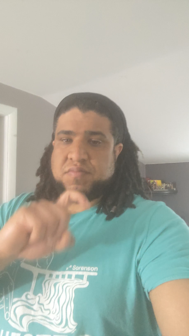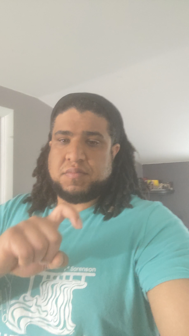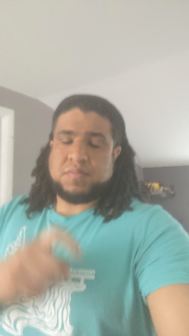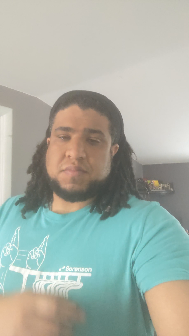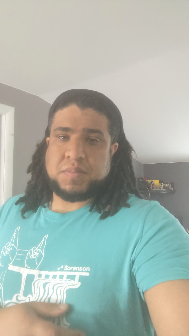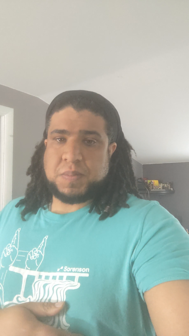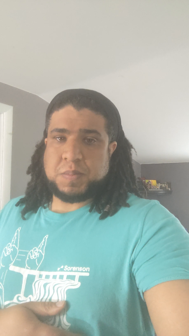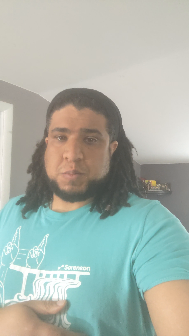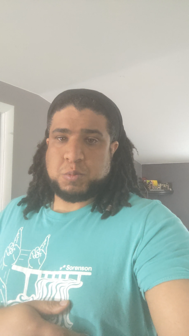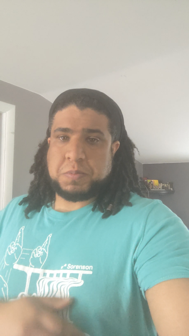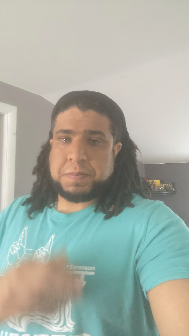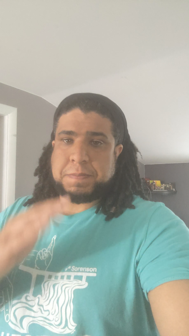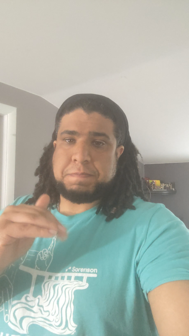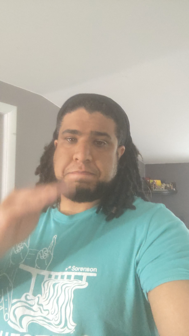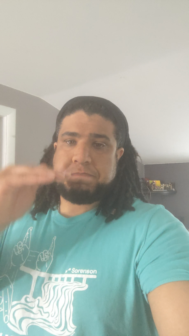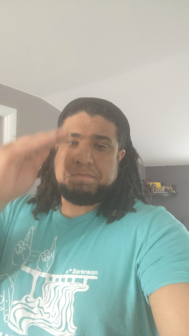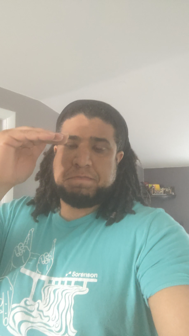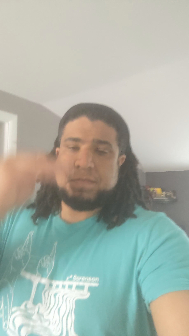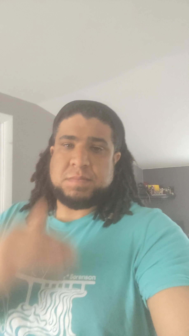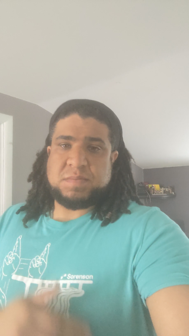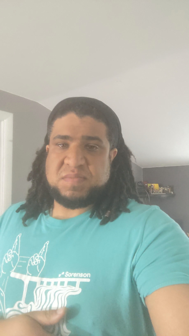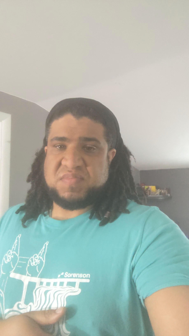build